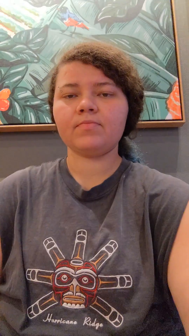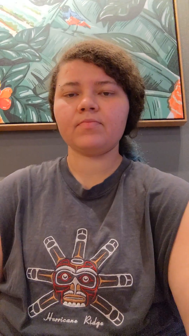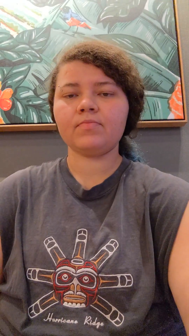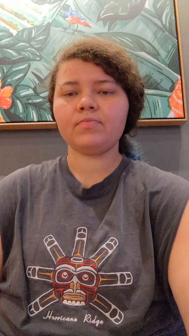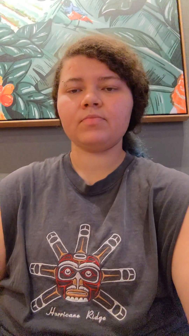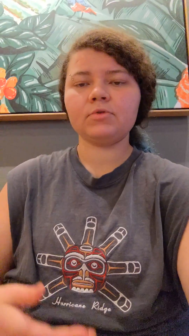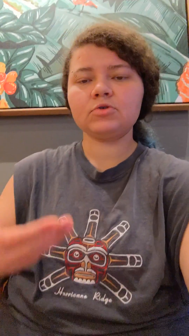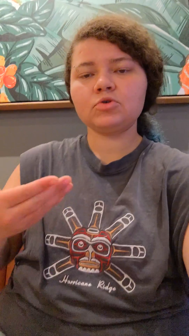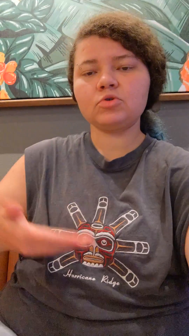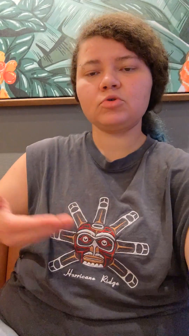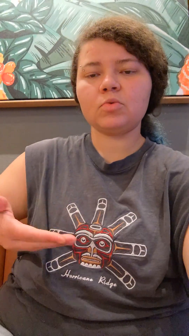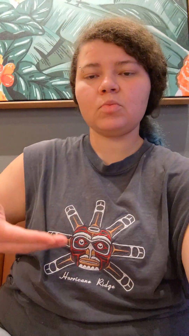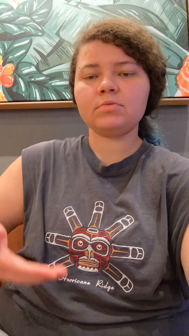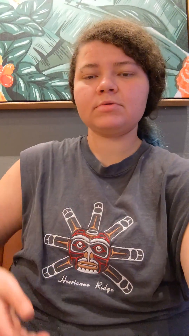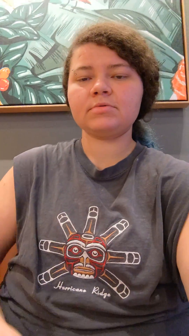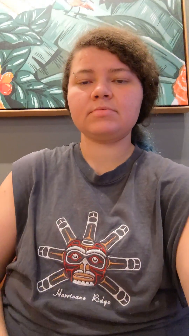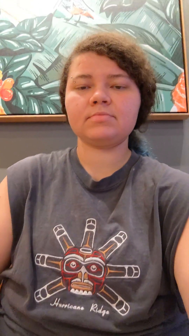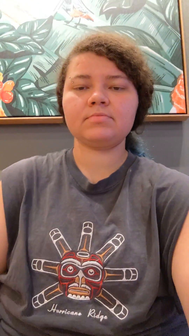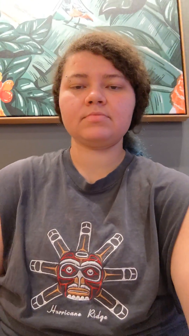shorts